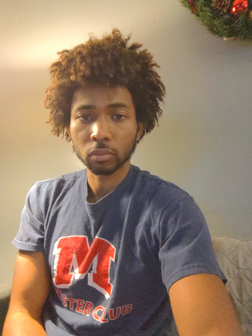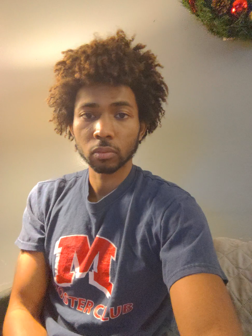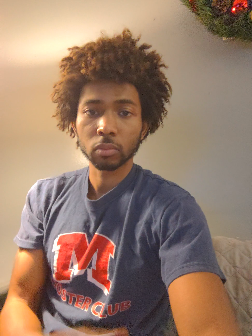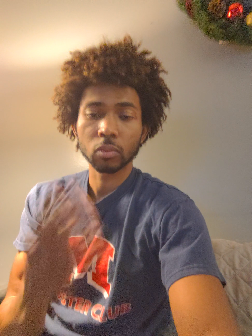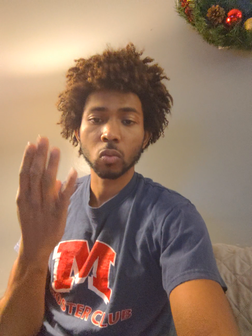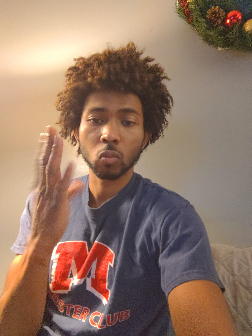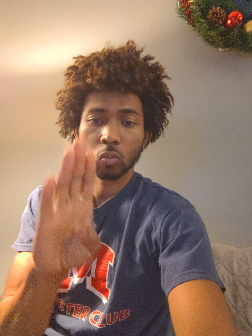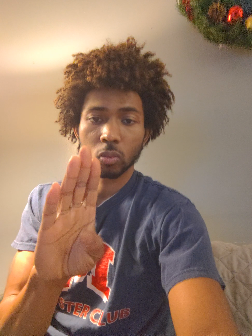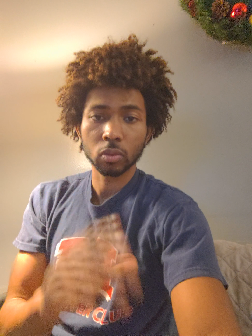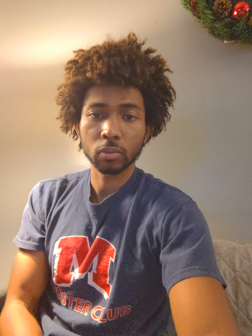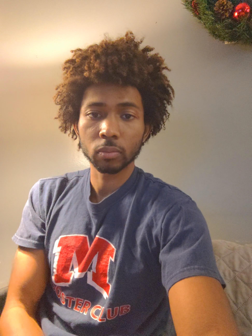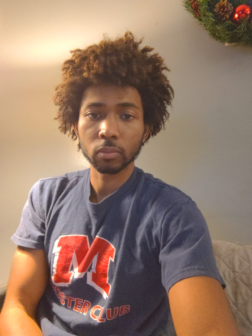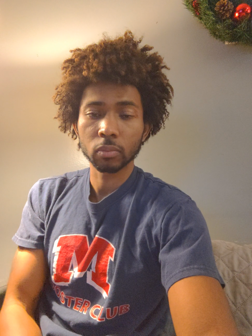close